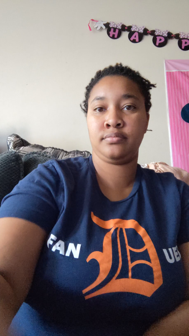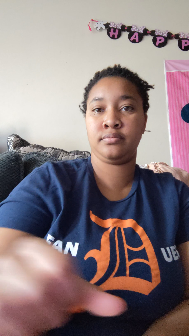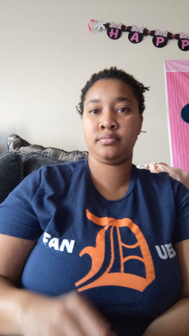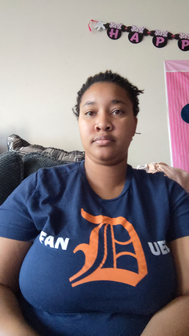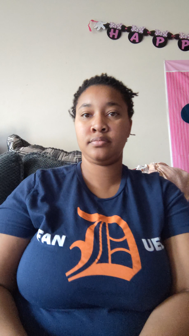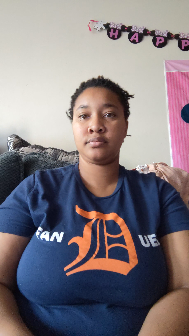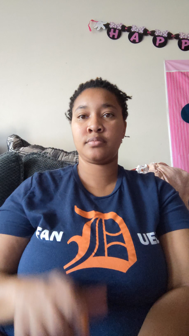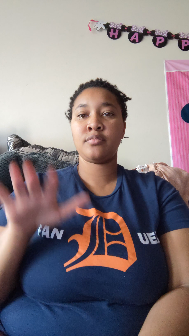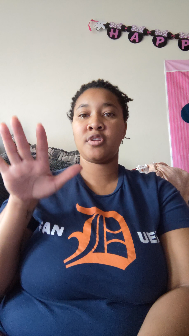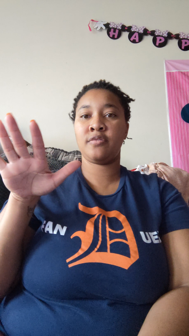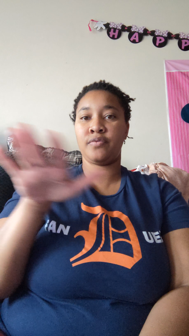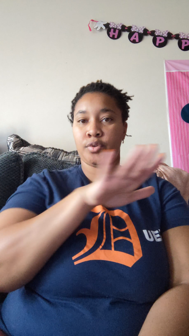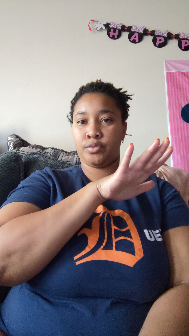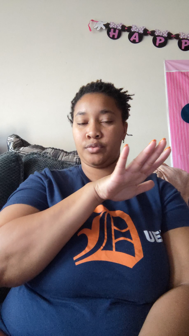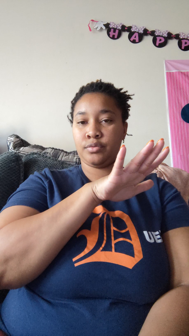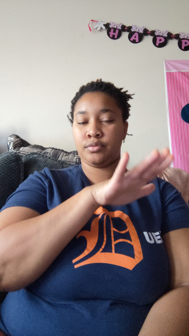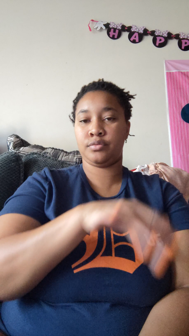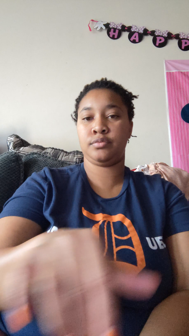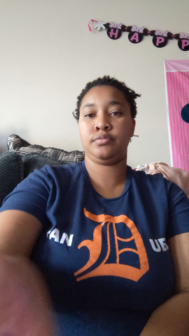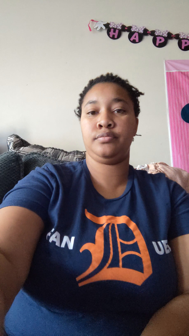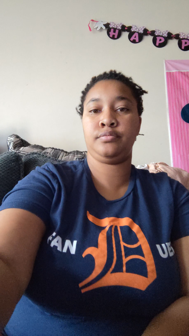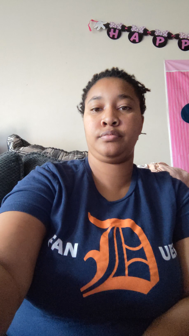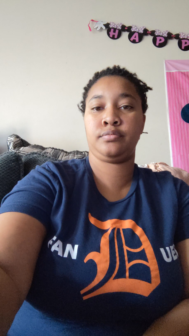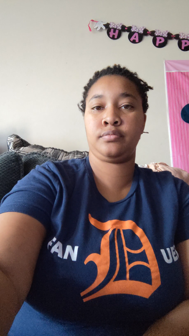full